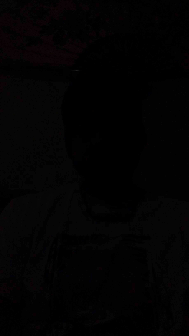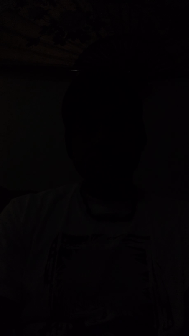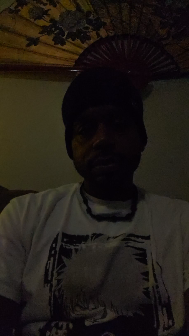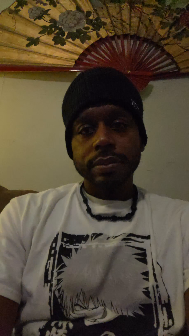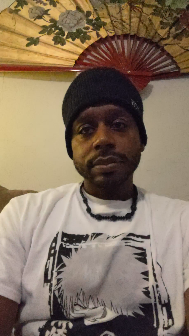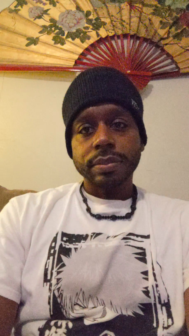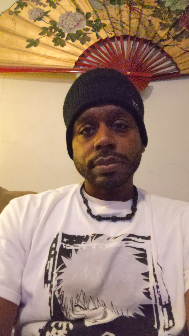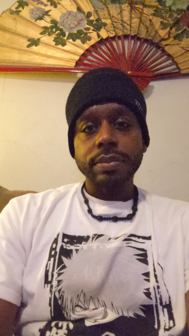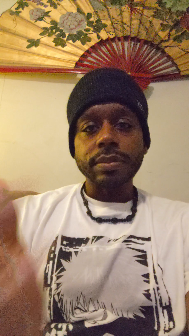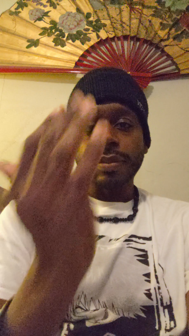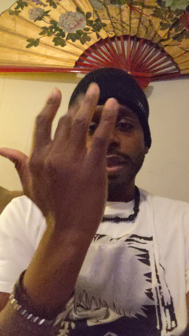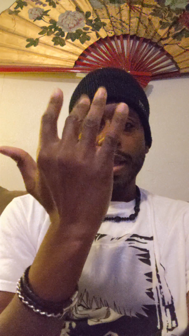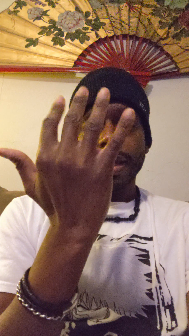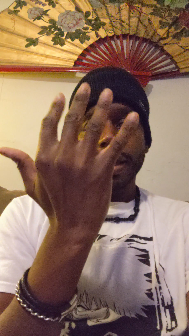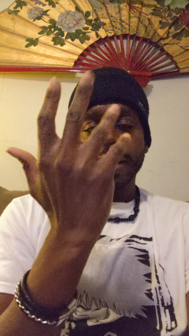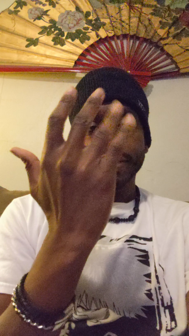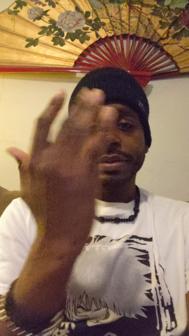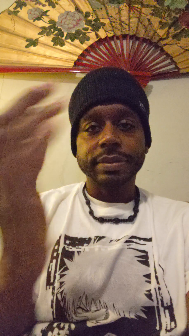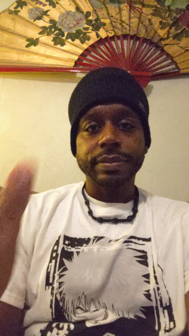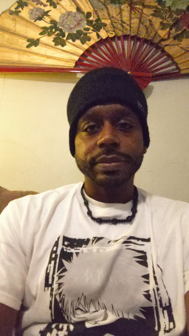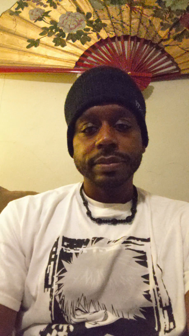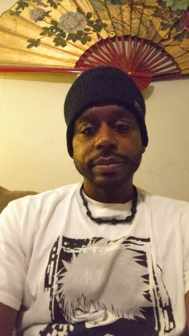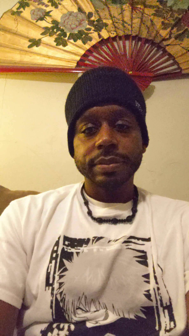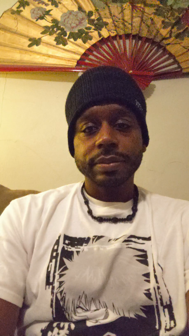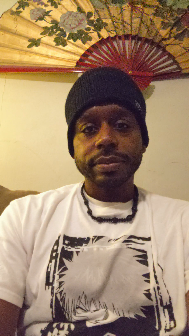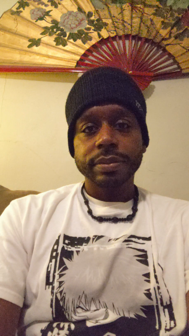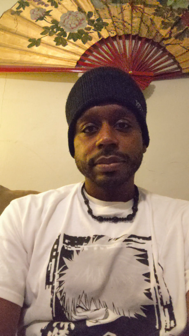hand